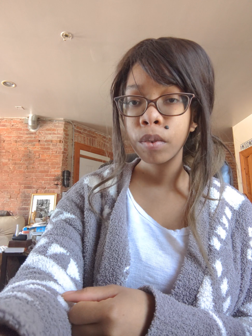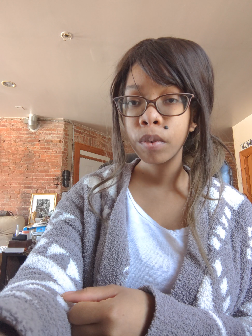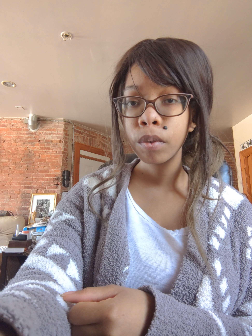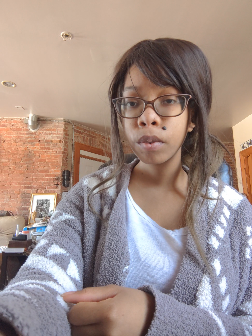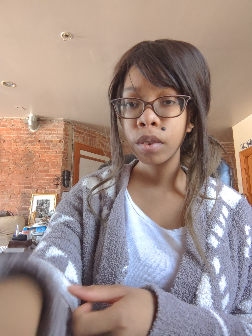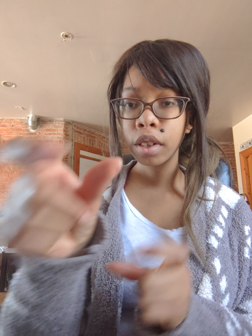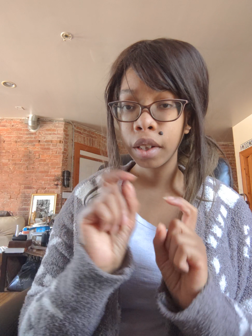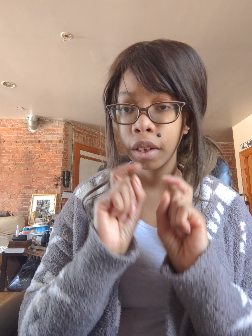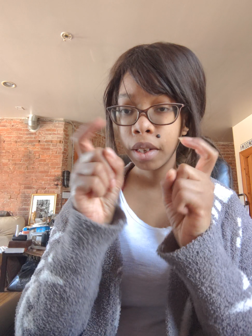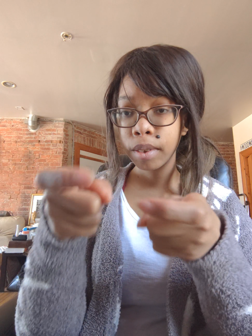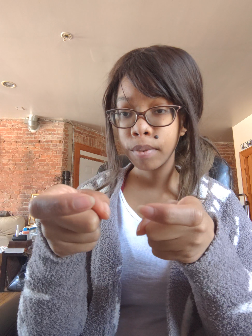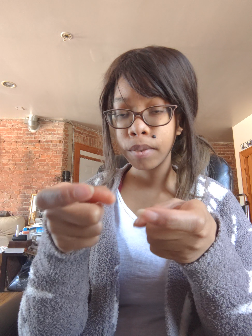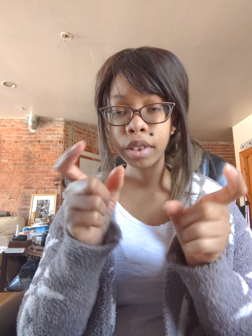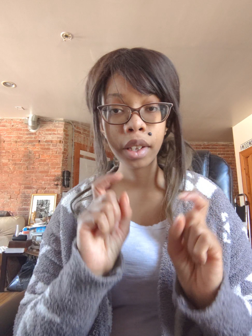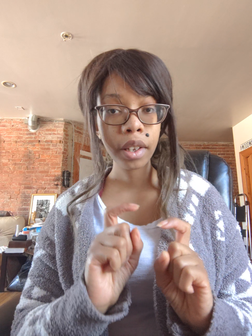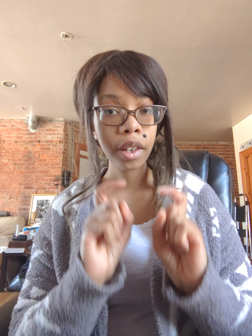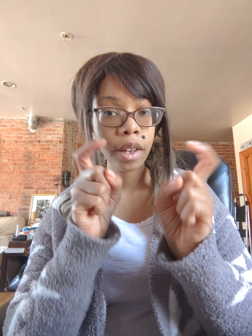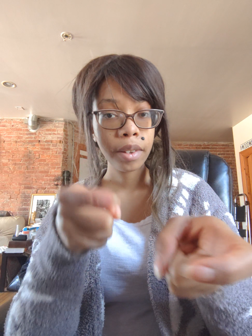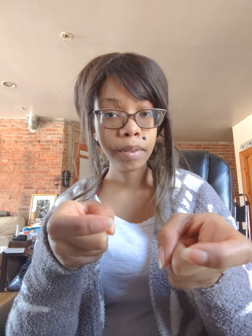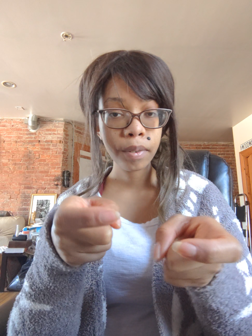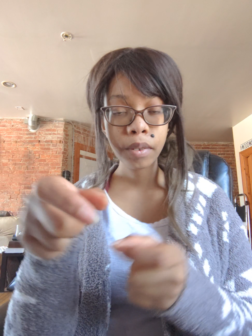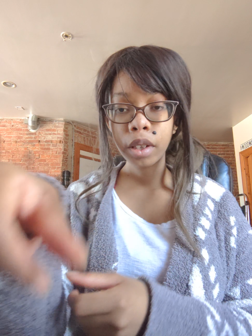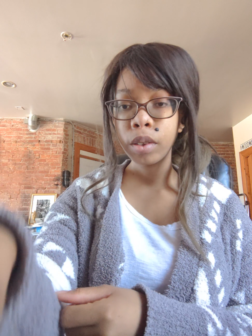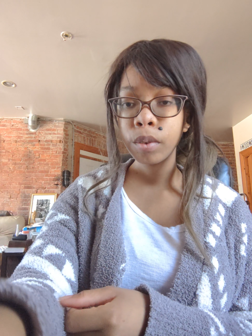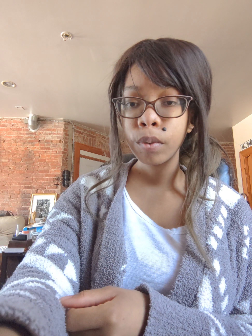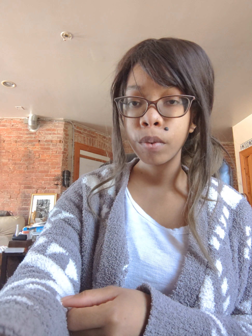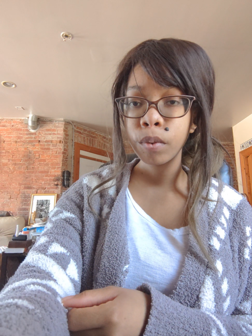gift